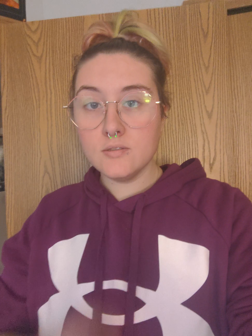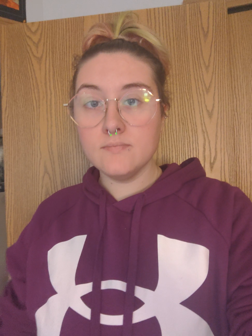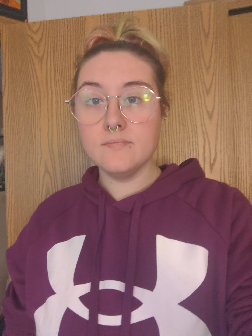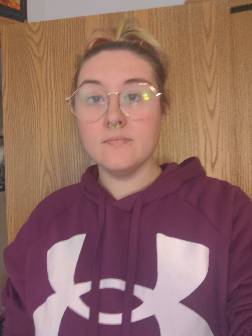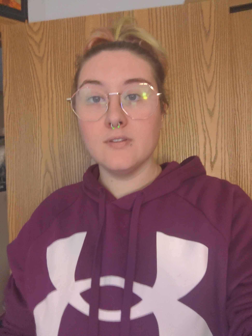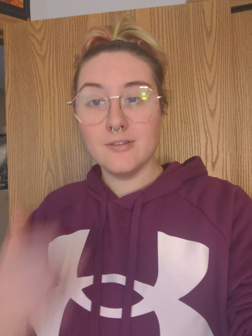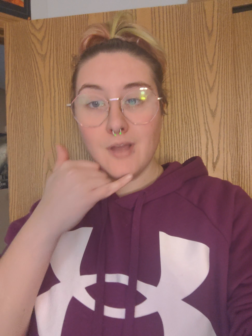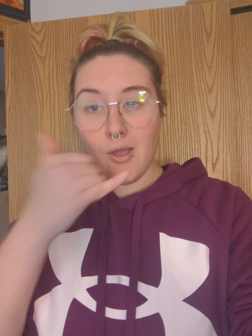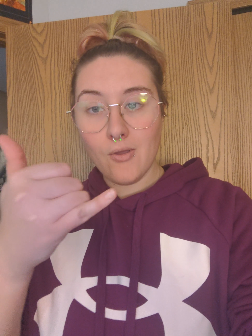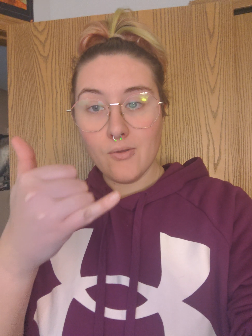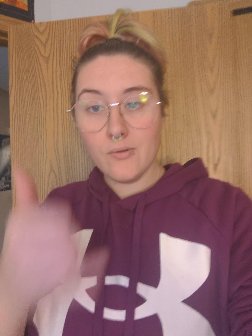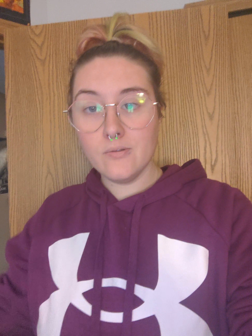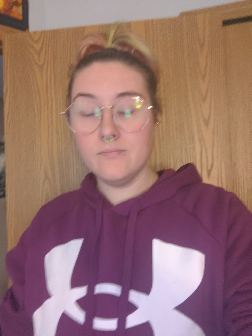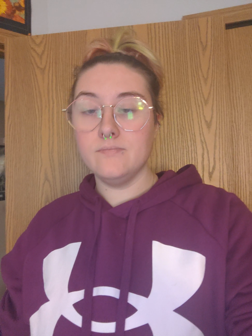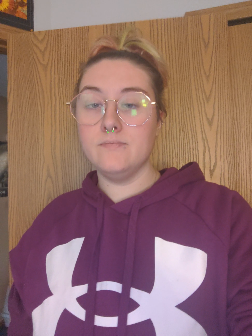call on the phone